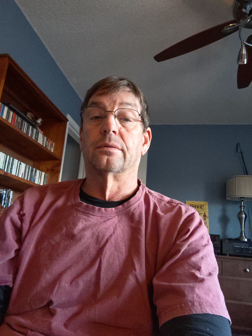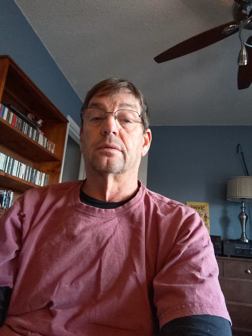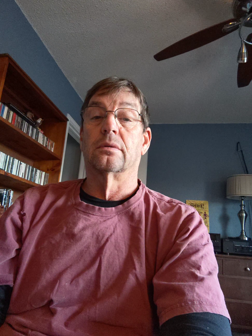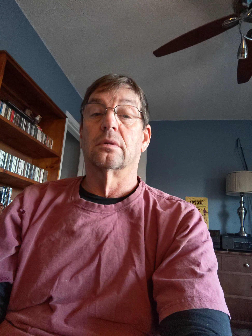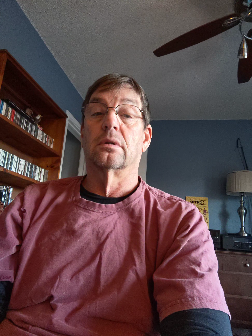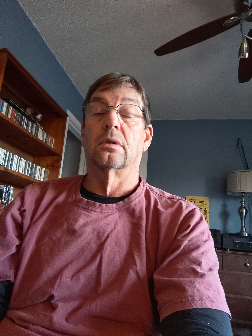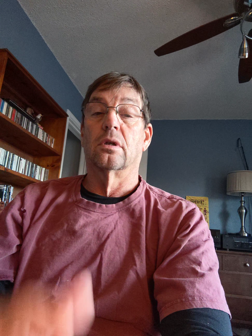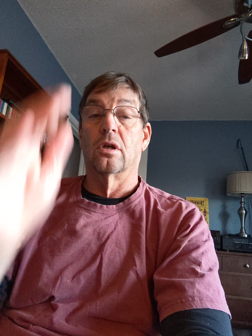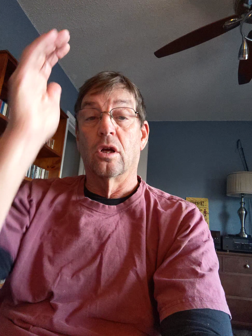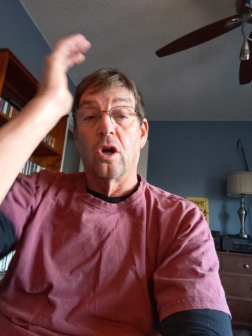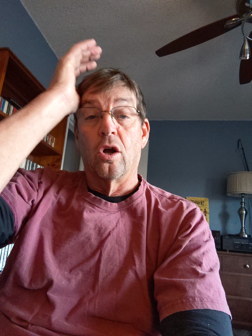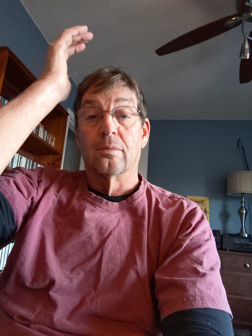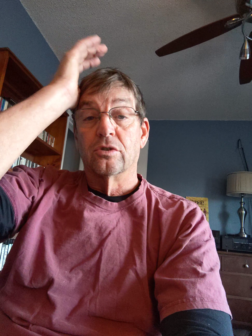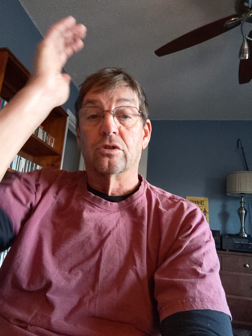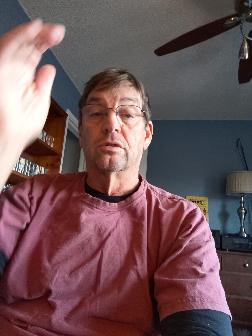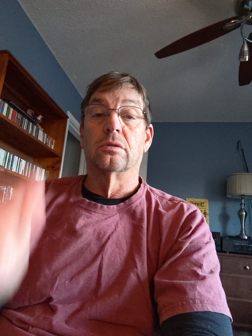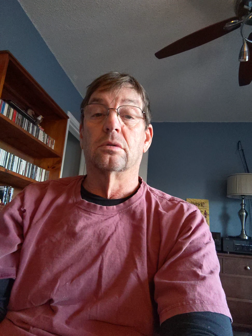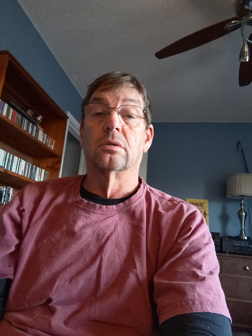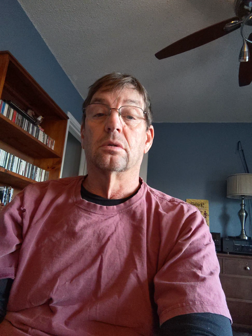garbage